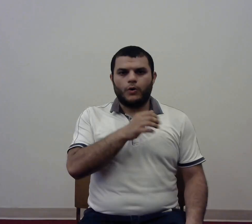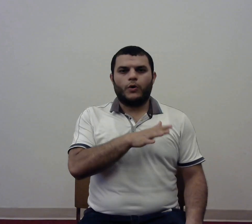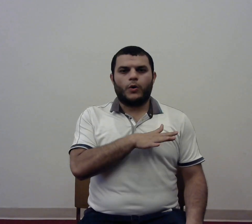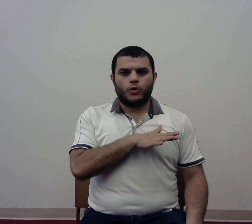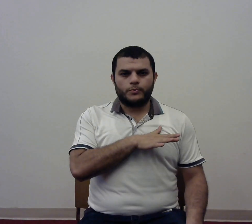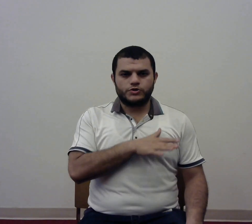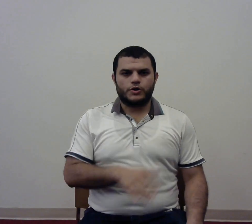olmaq